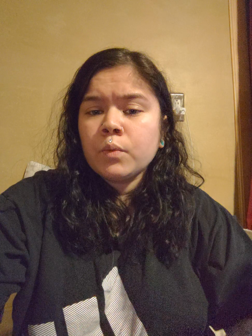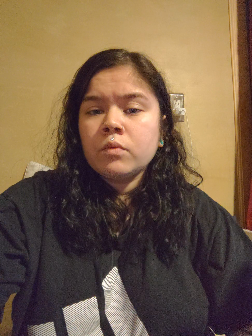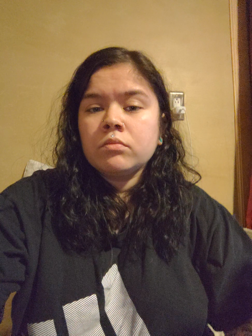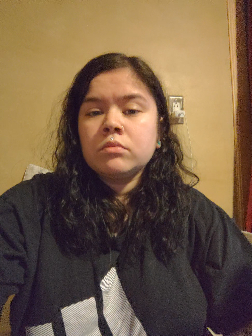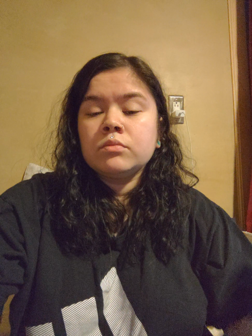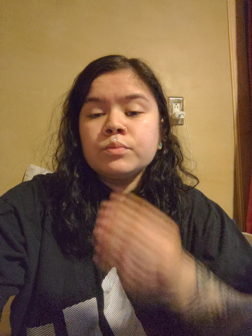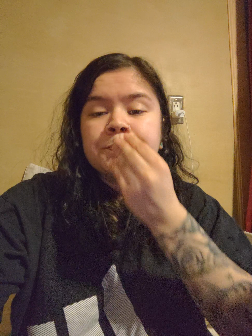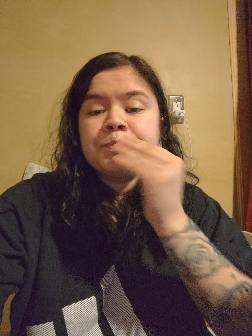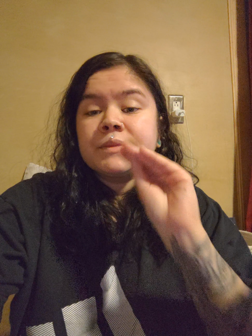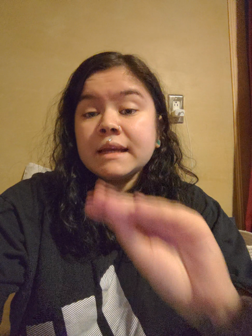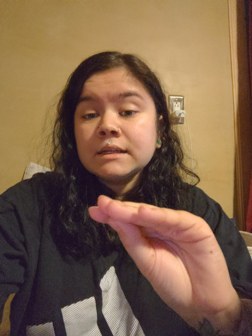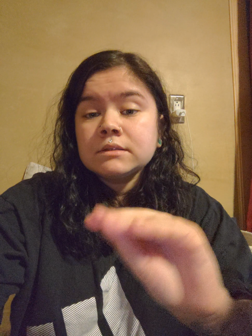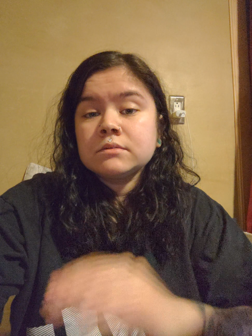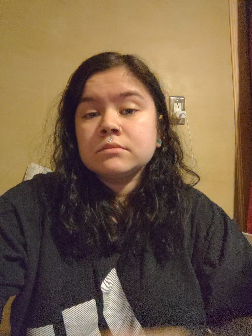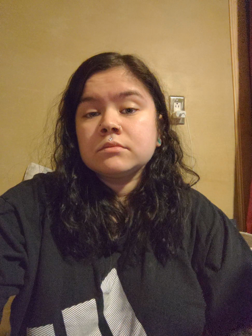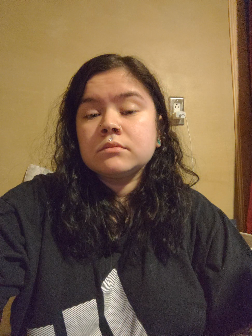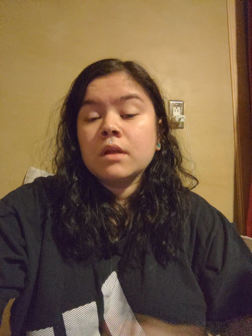kiss